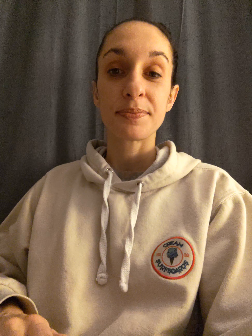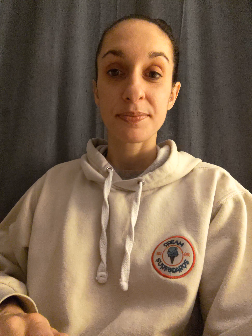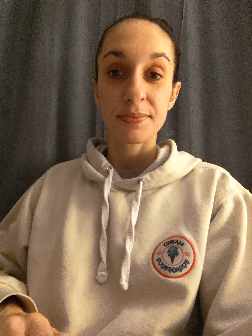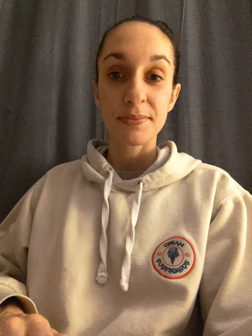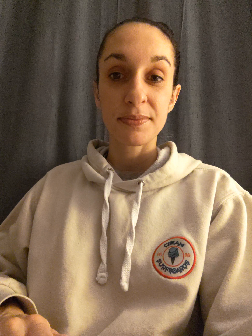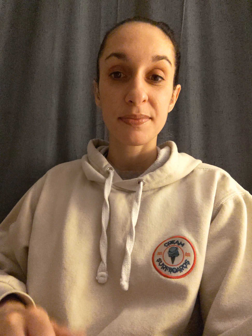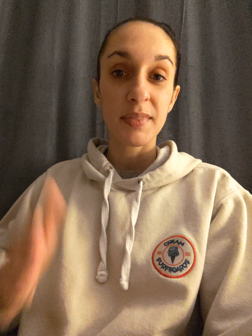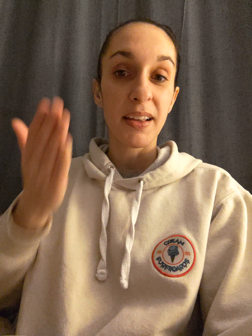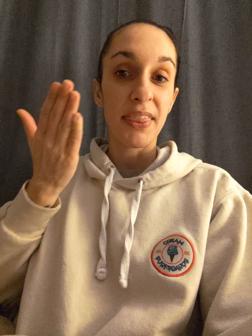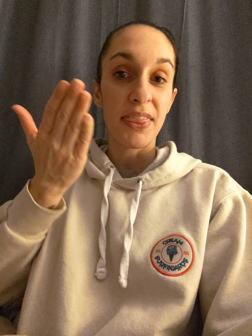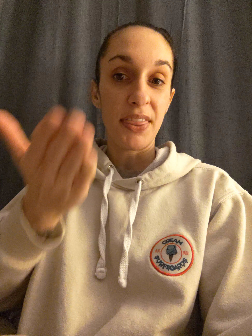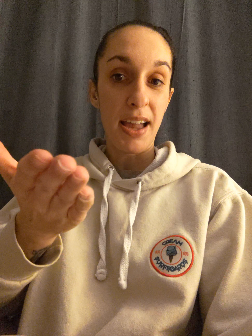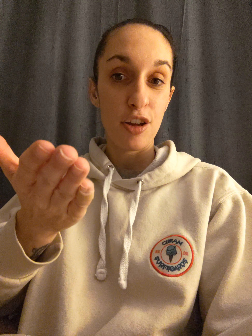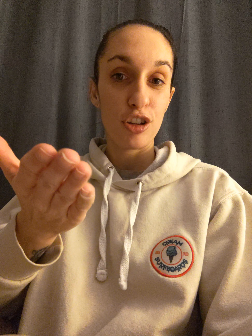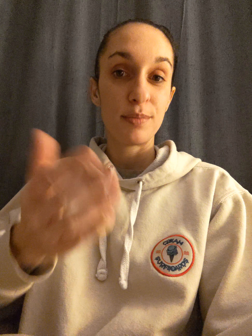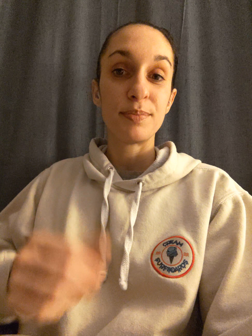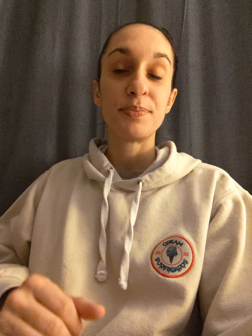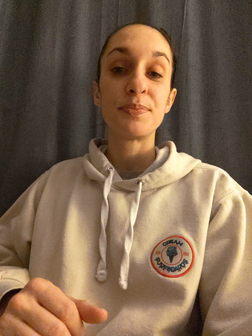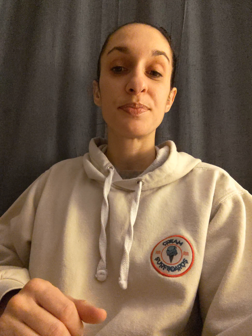there